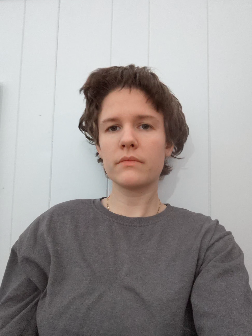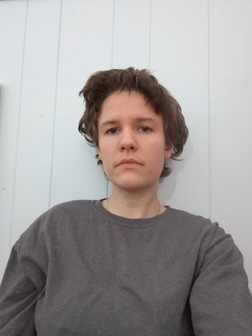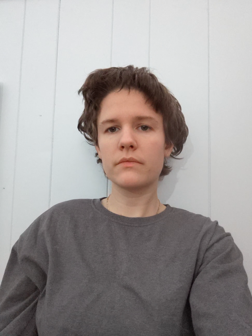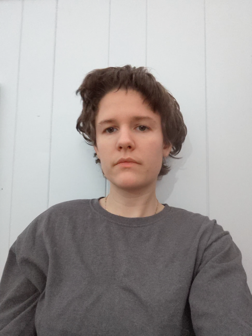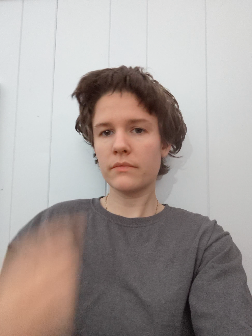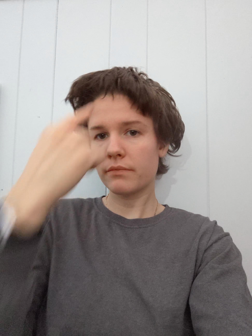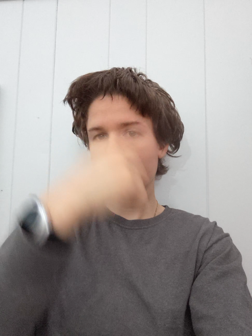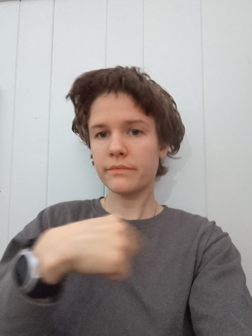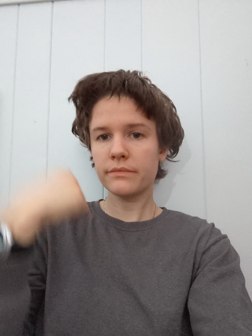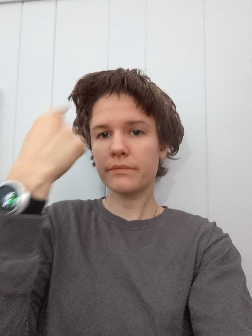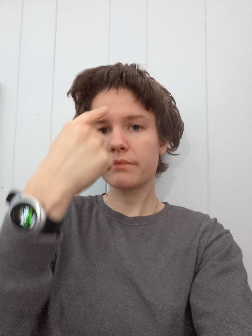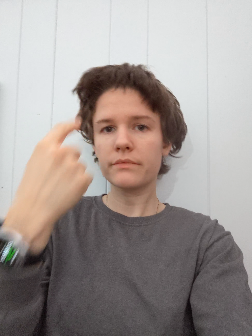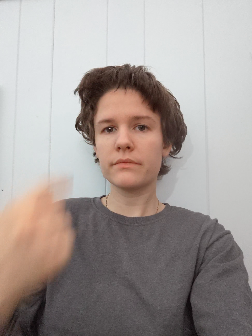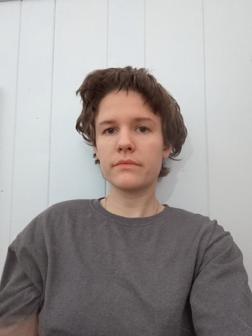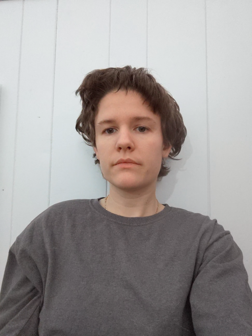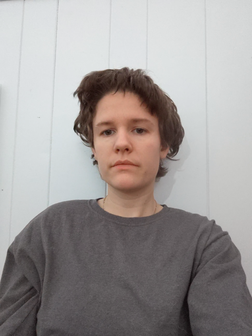face